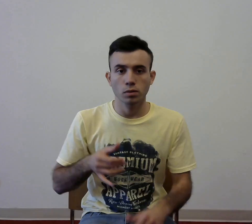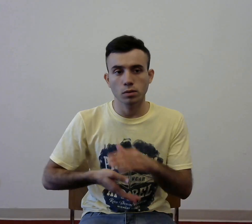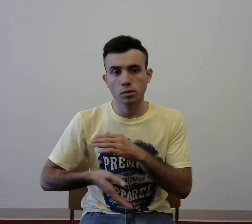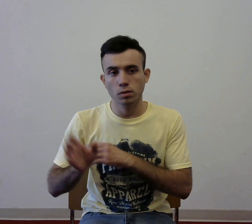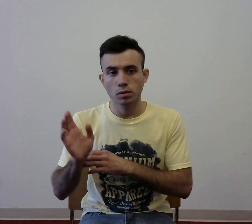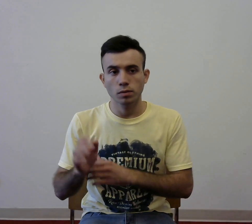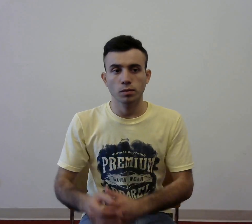getmək